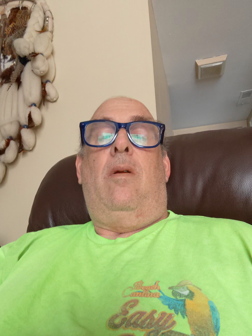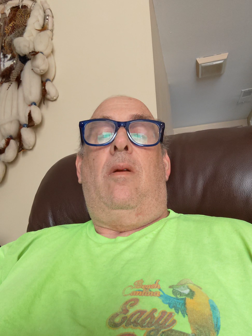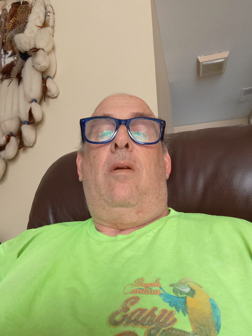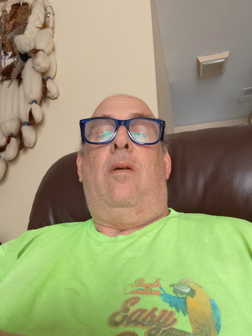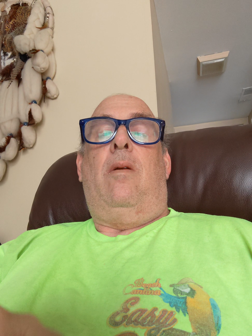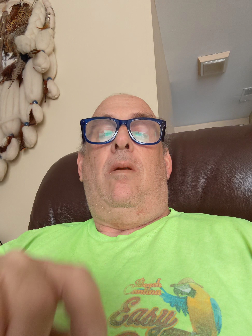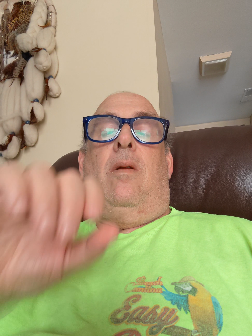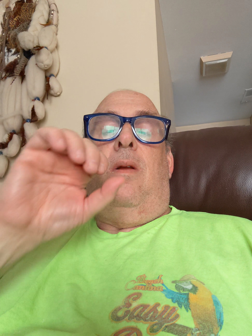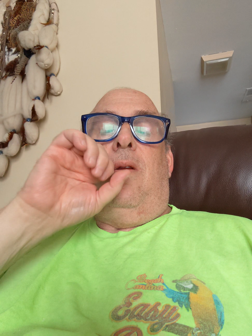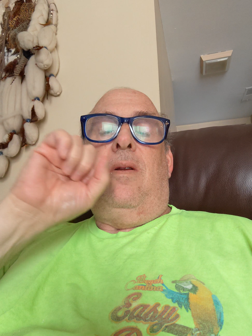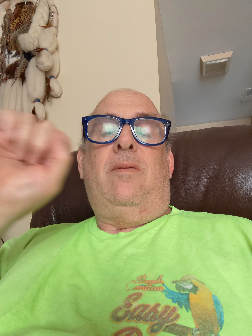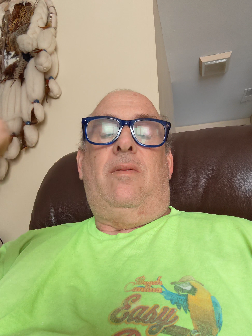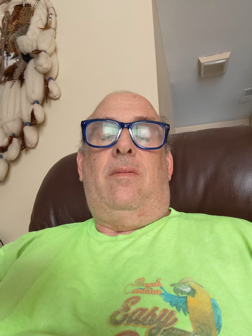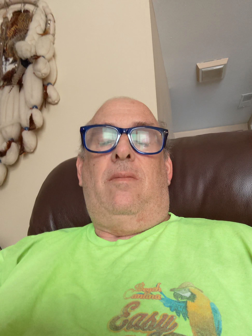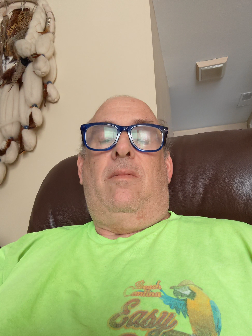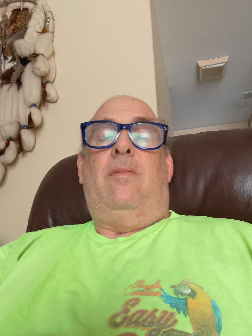carrot